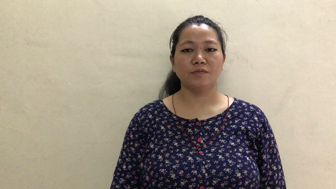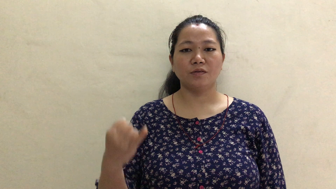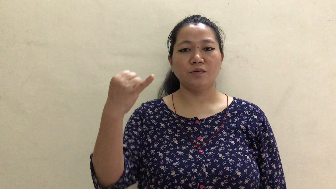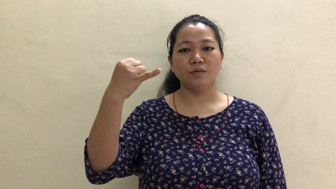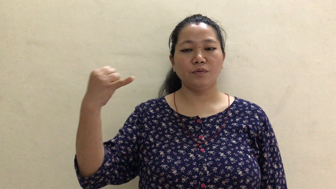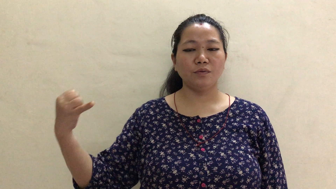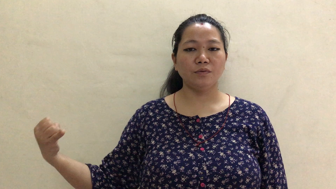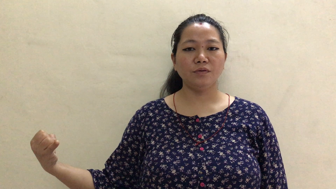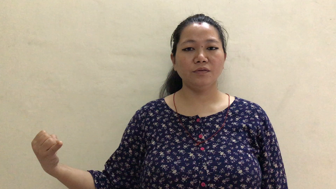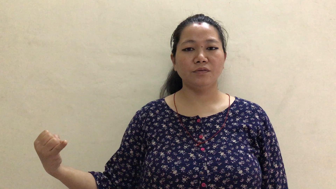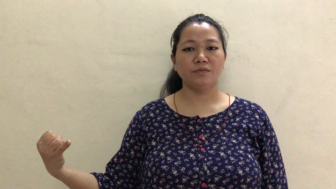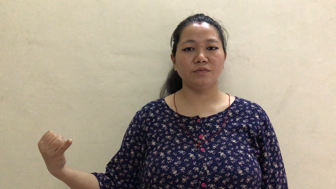ओ